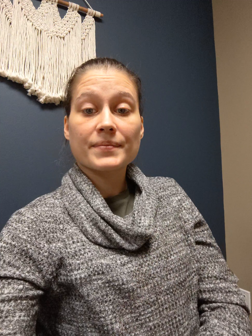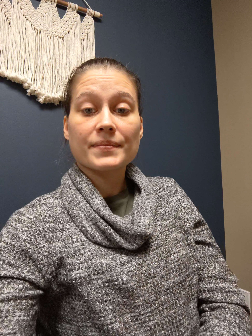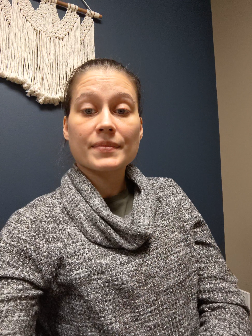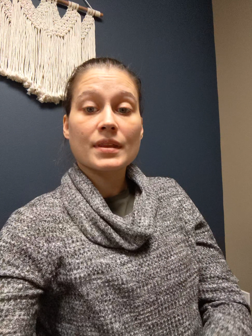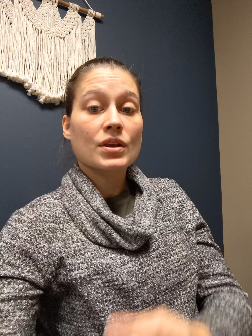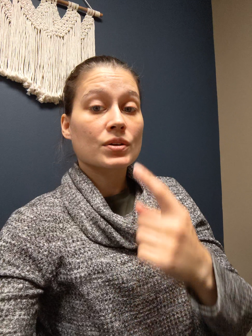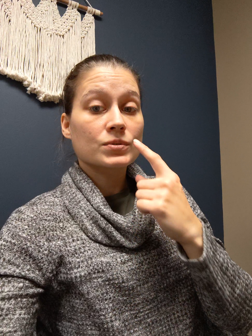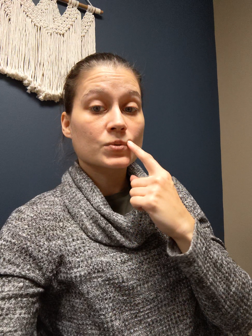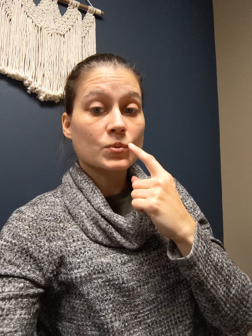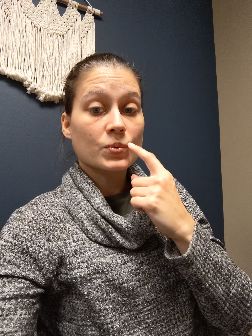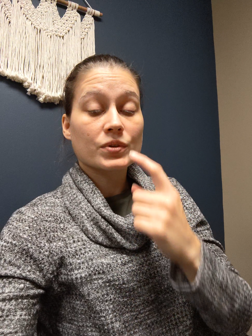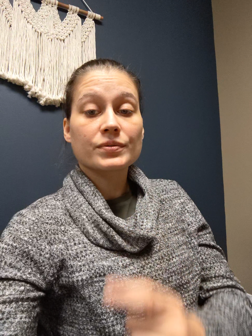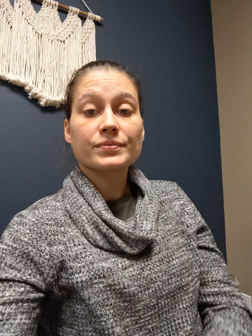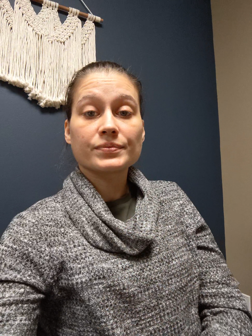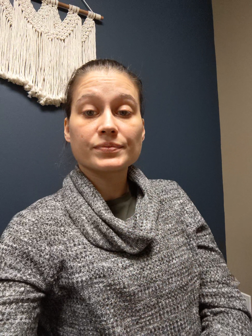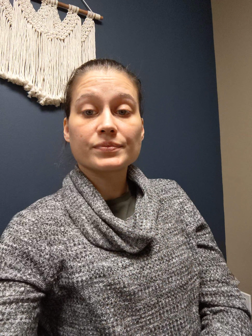tooth